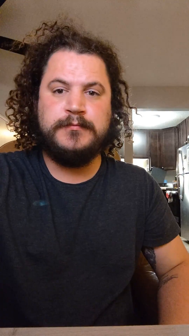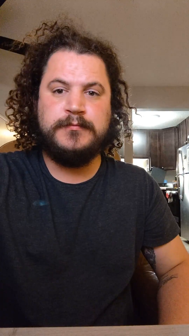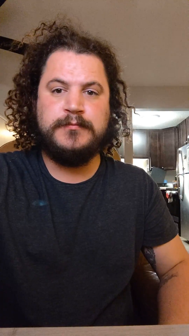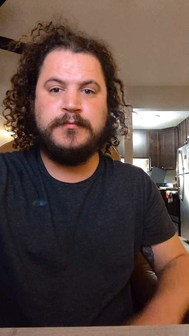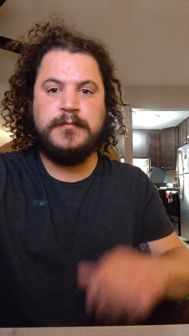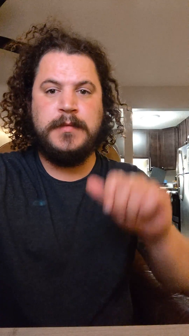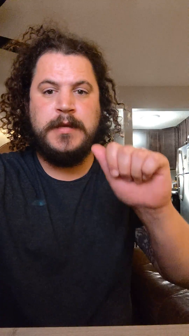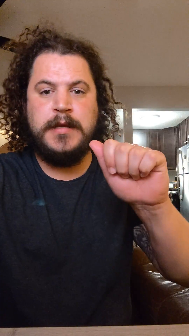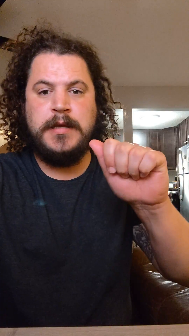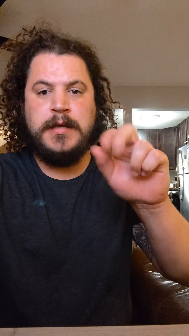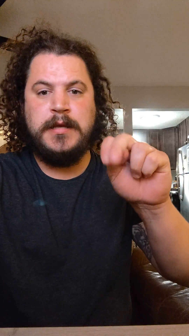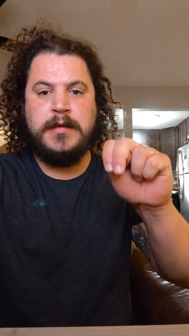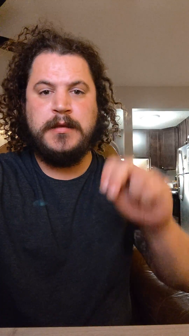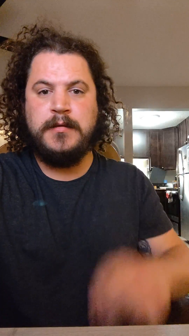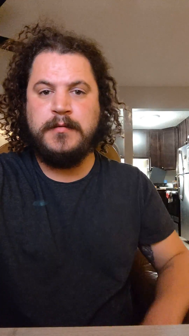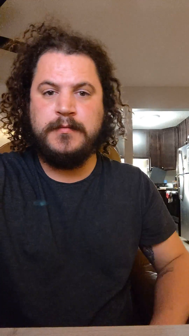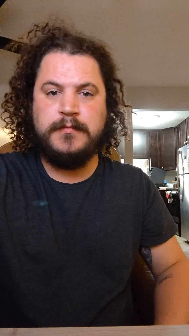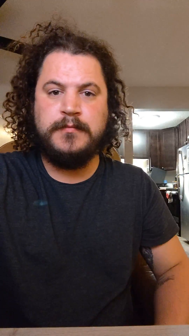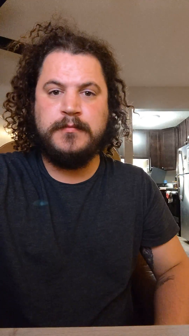an